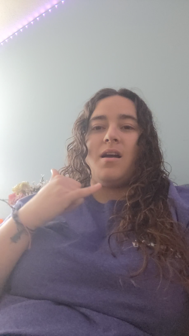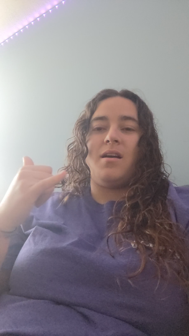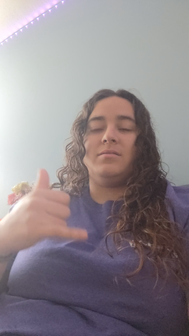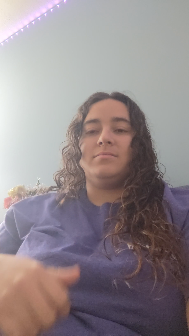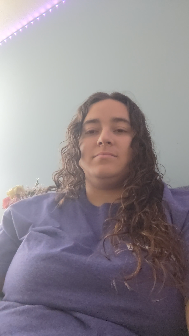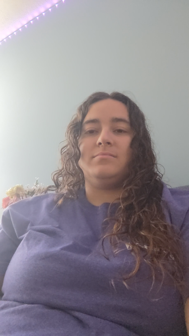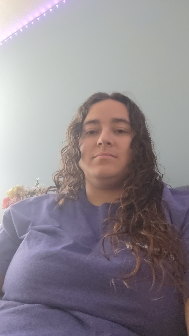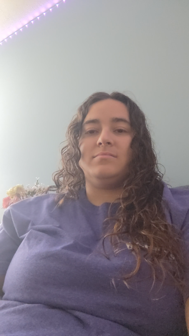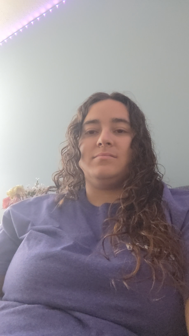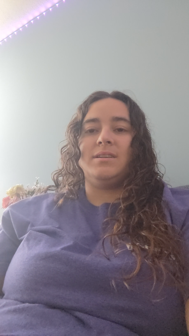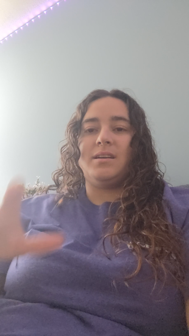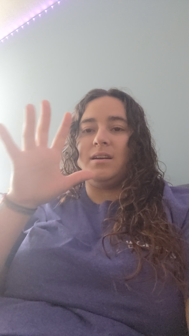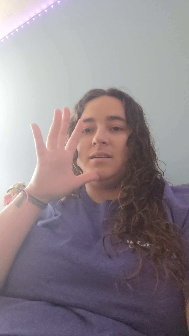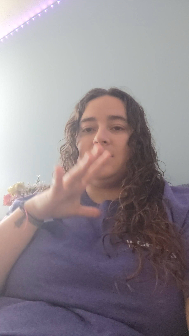lady